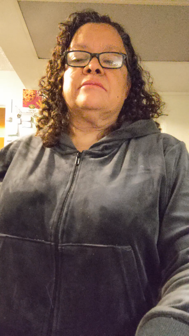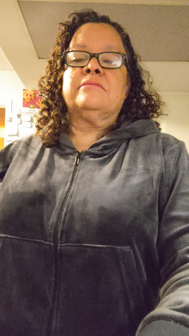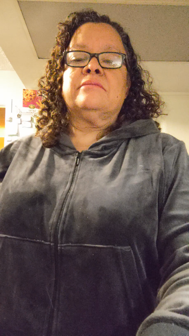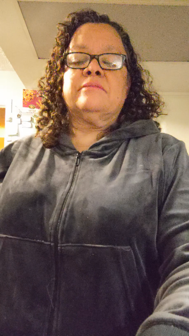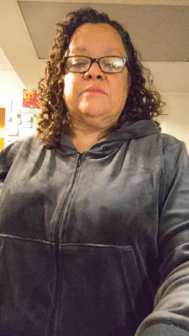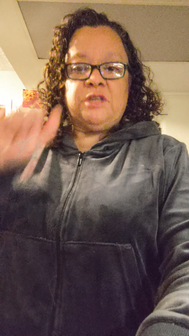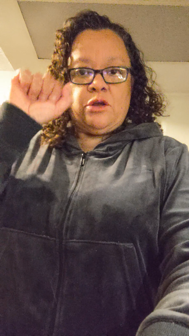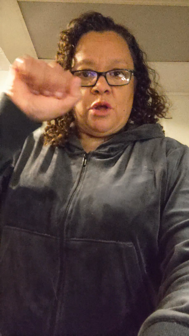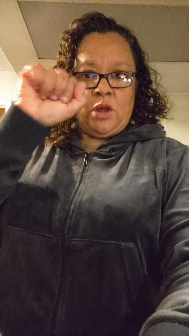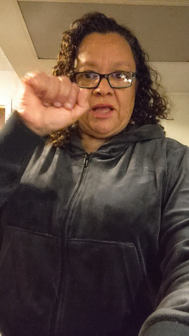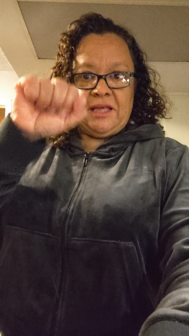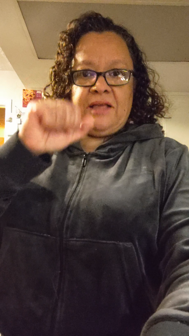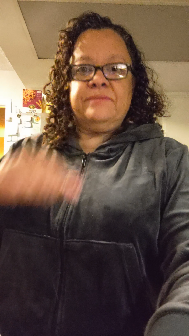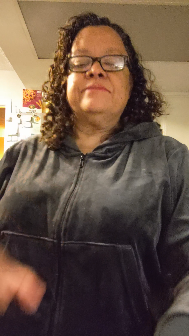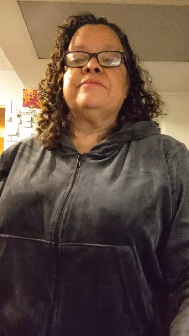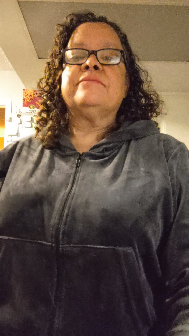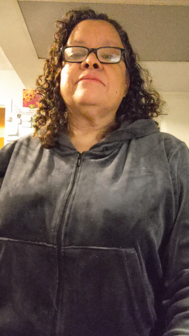knock